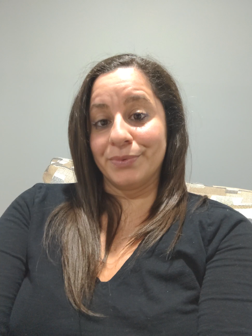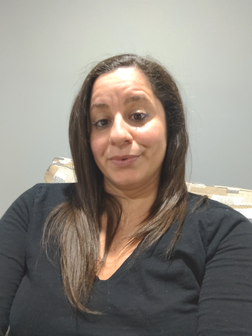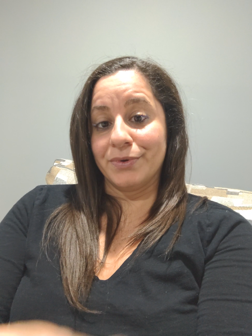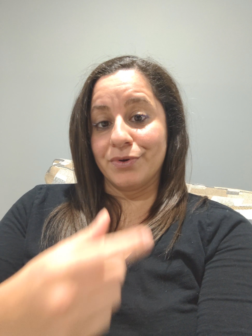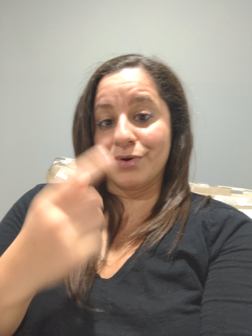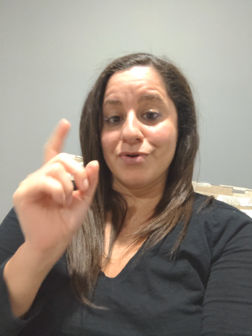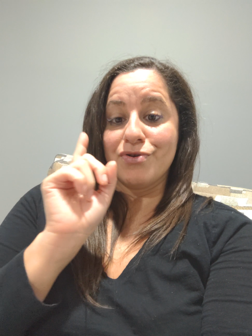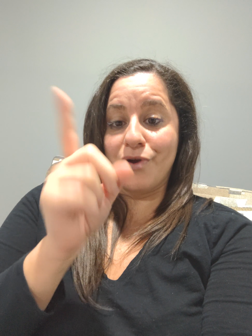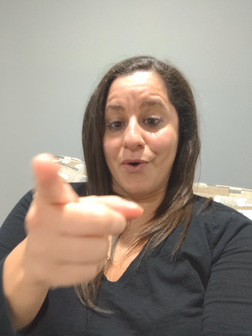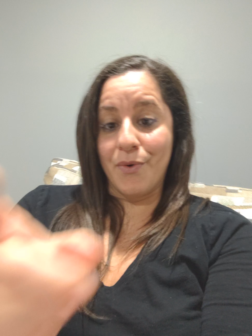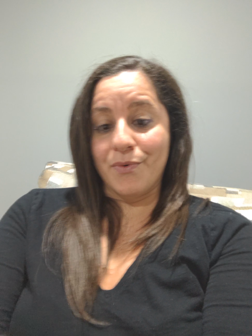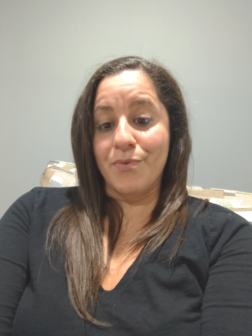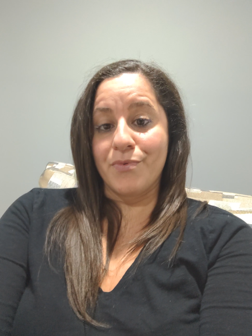go